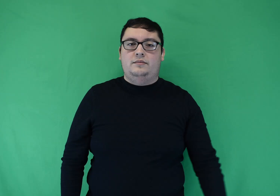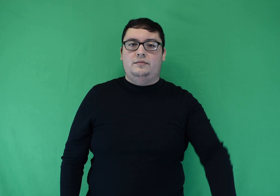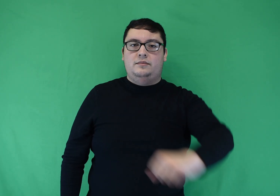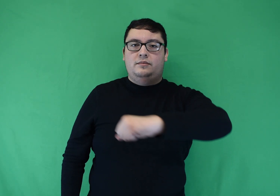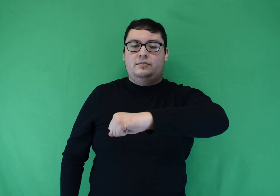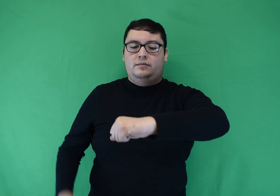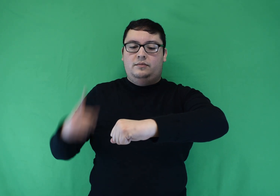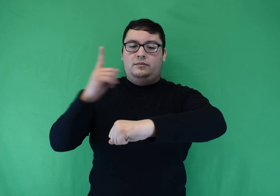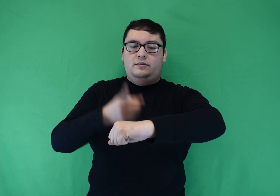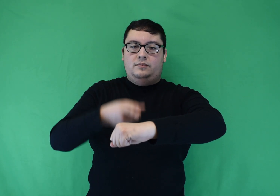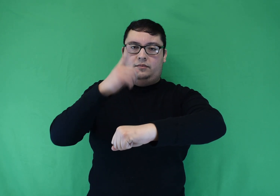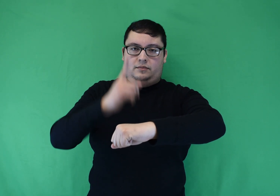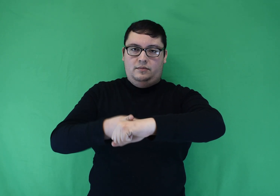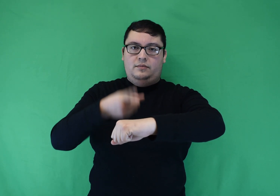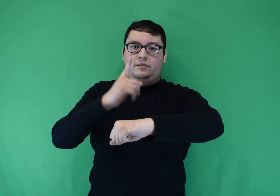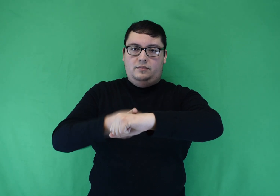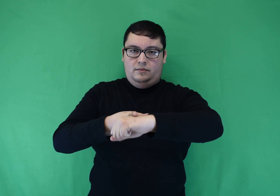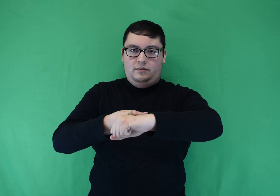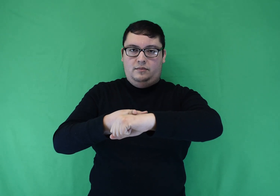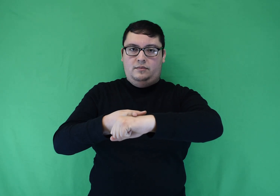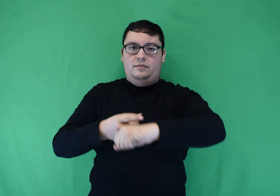enfermo